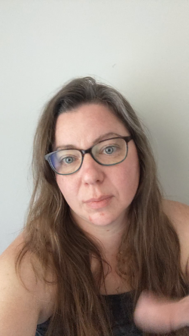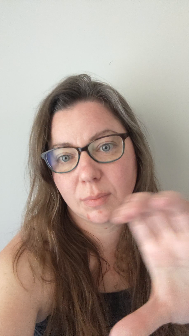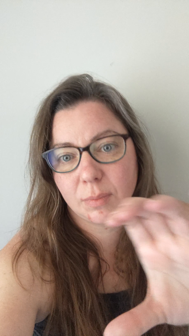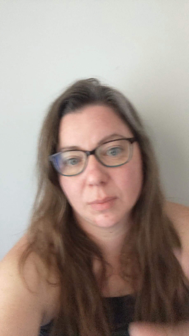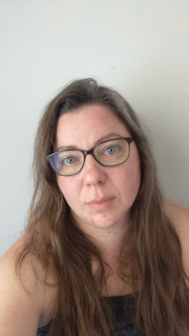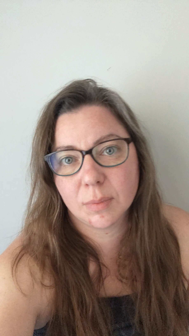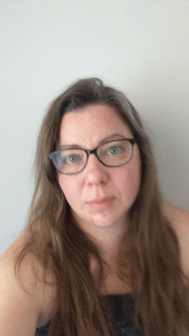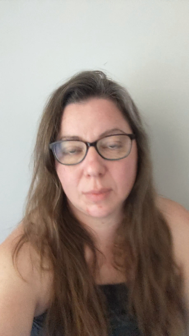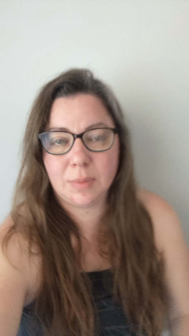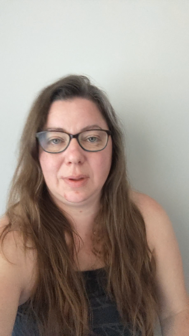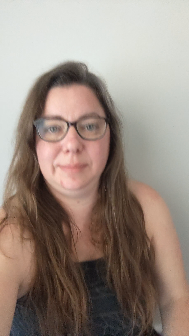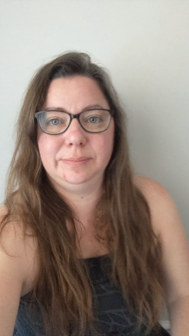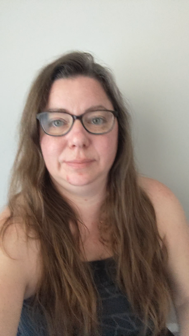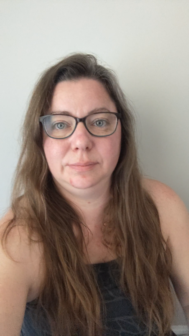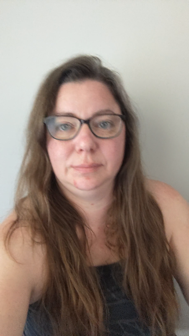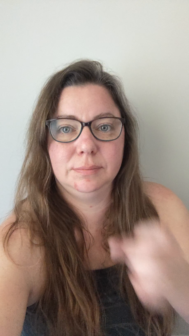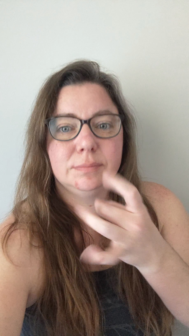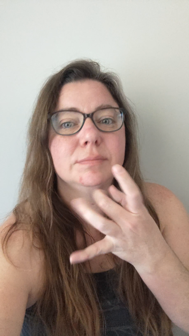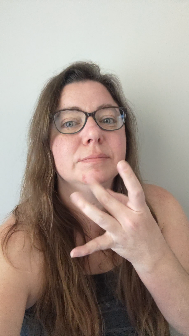light bulb